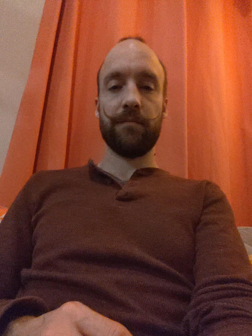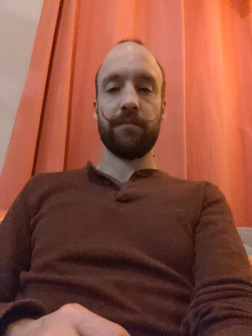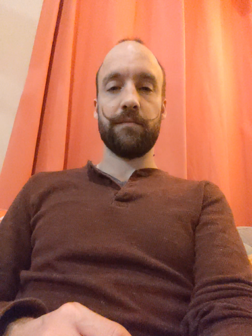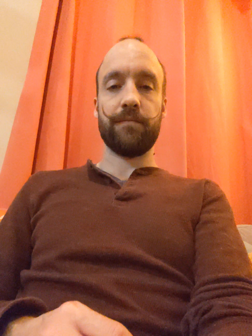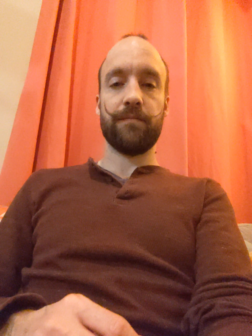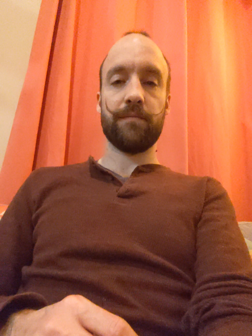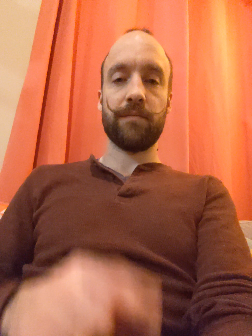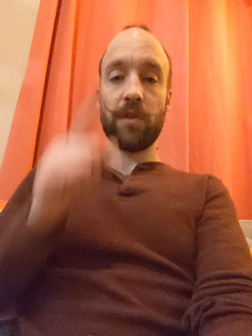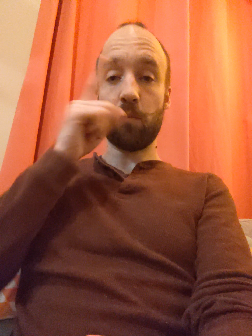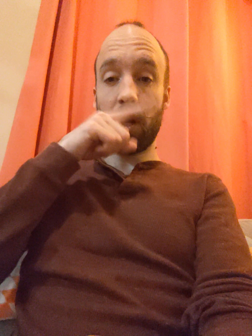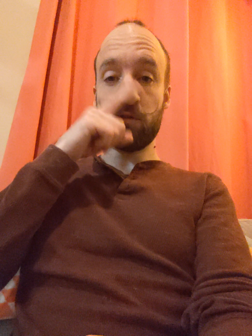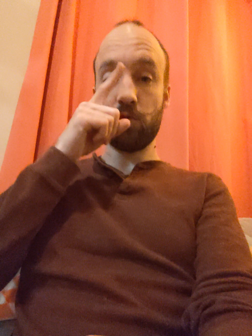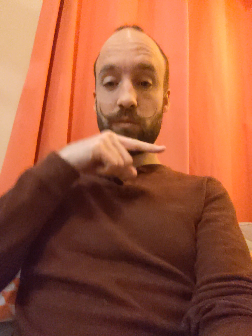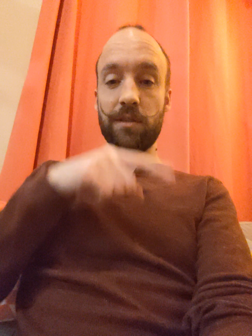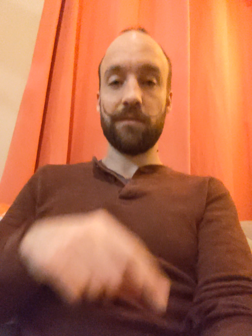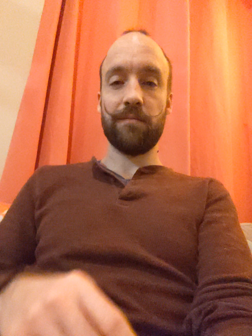mouse